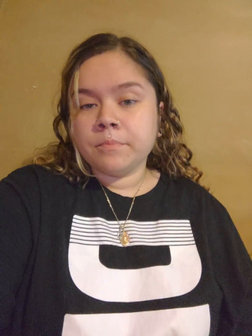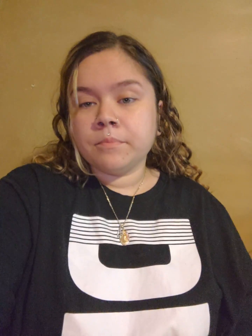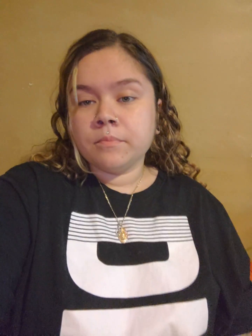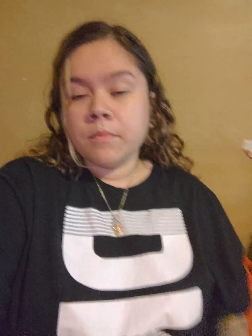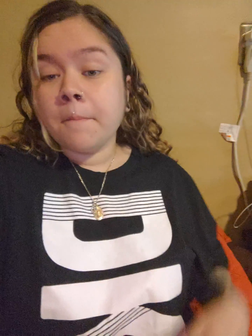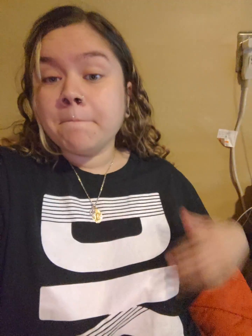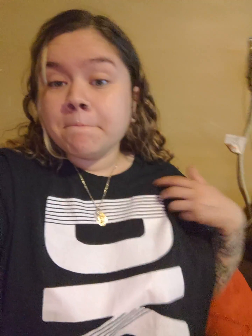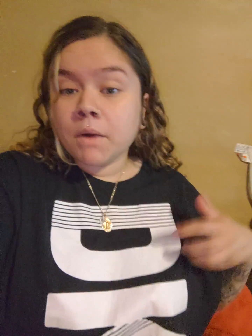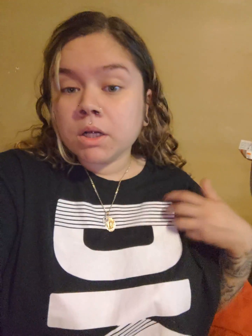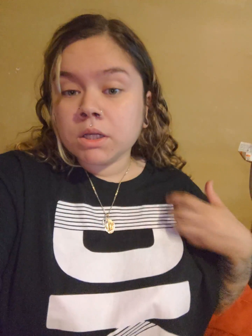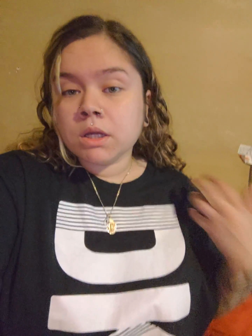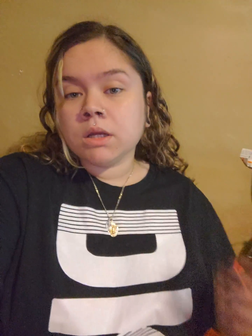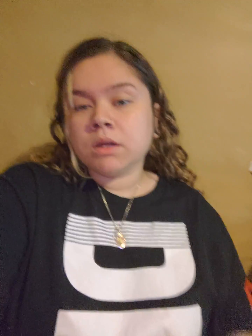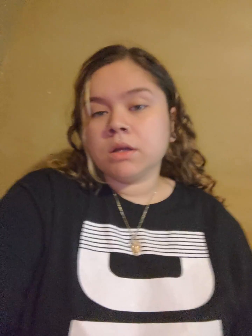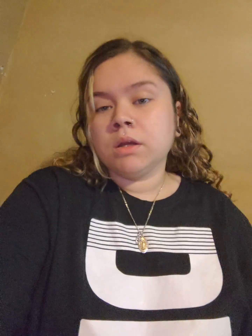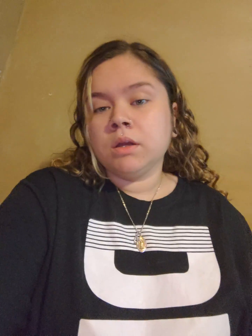monkey